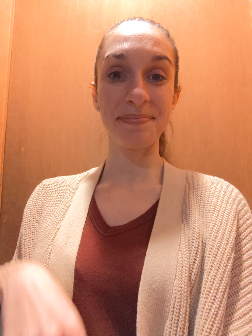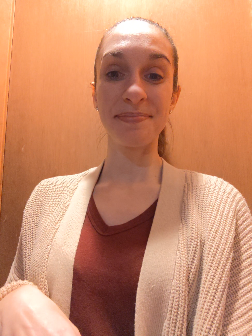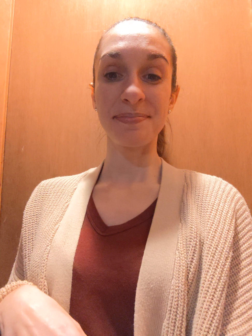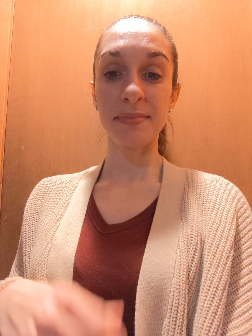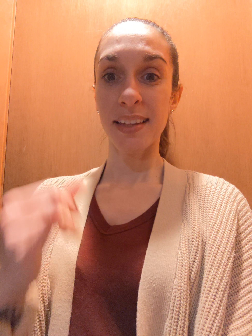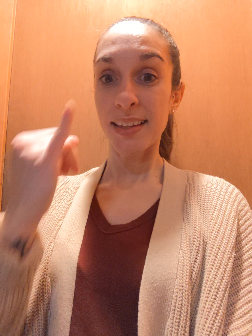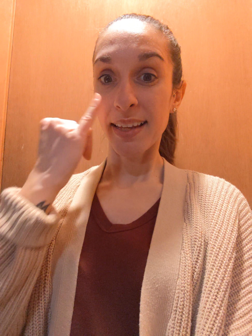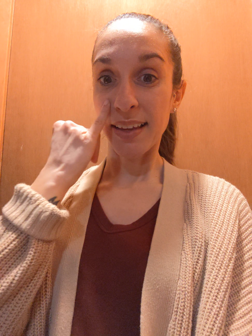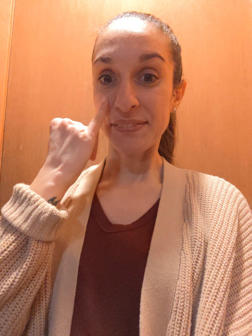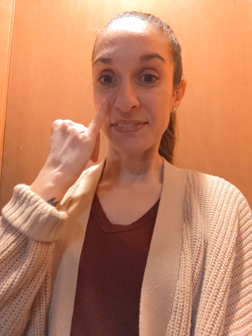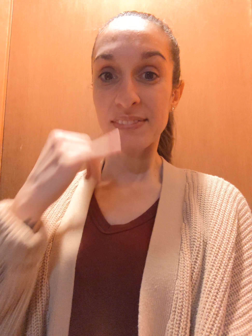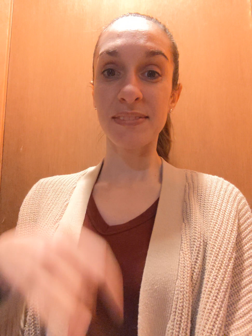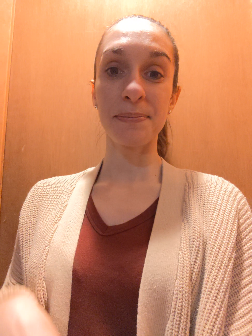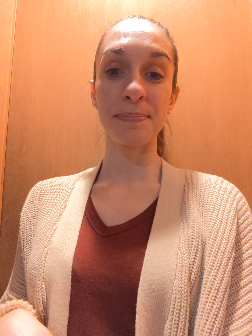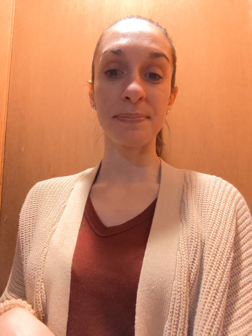if